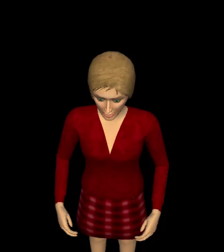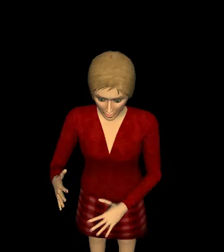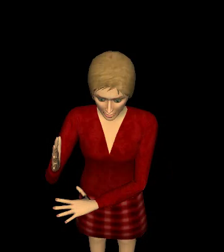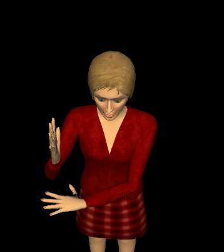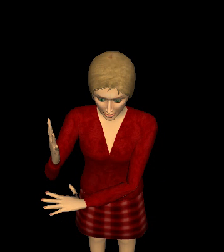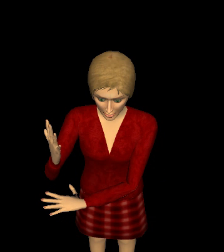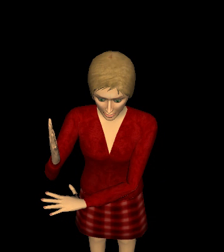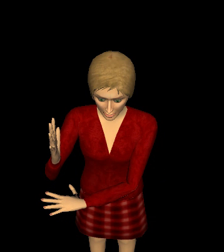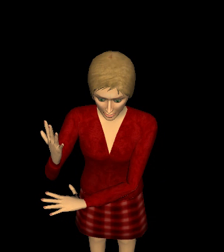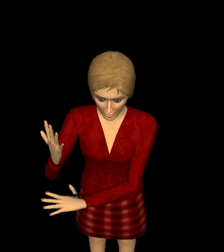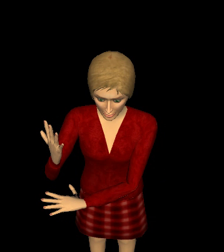شجرة